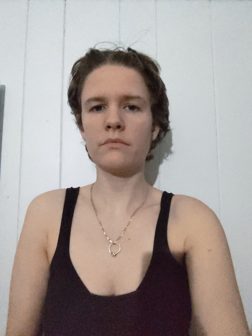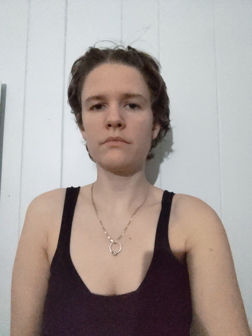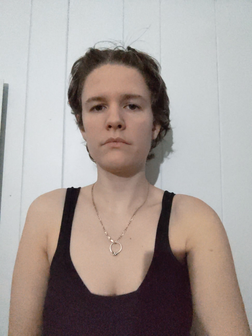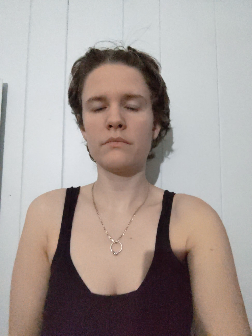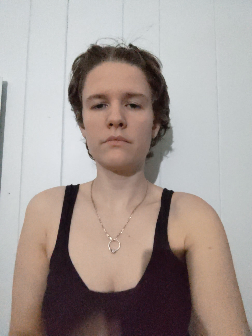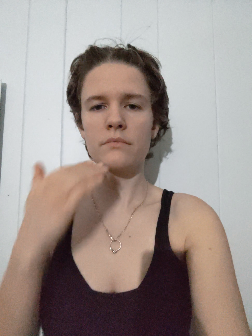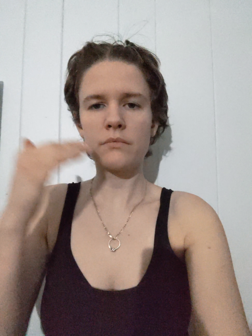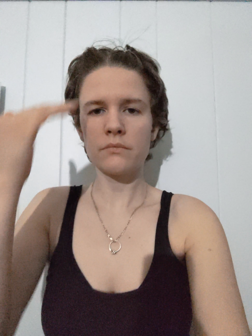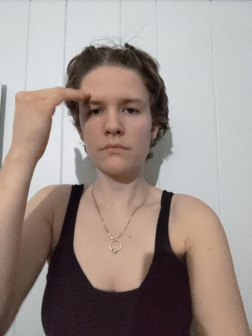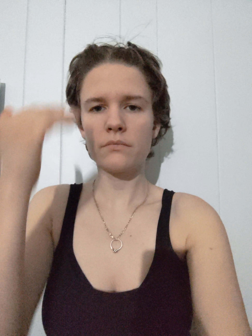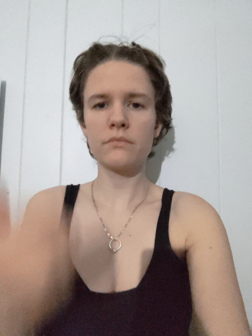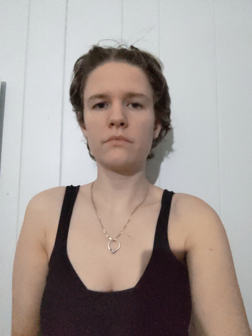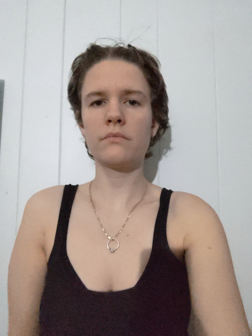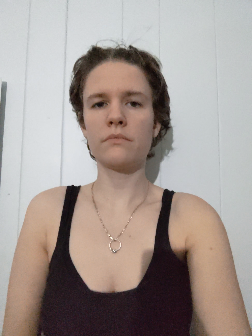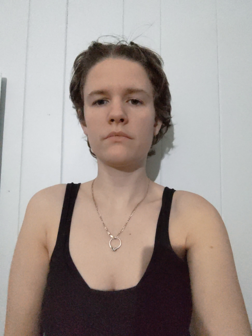head